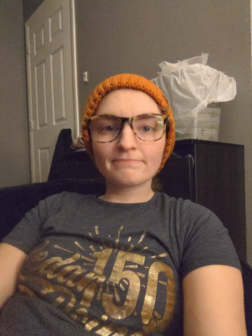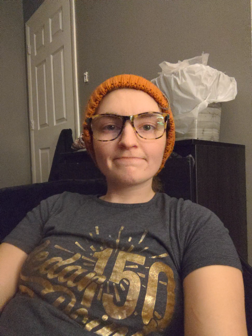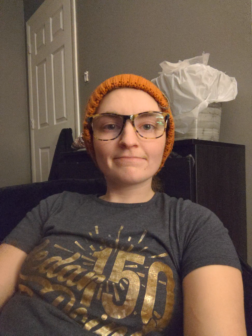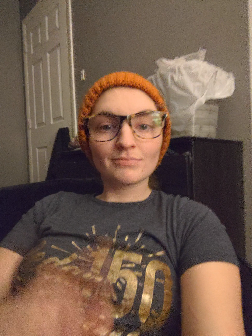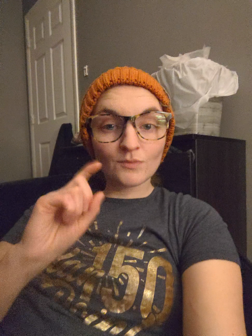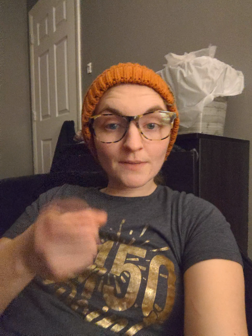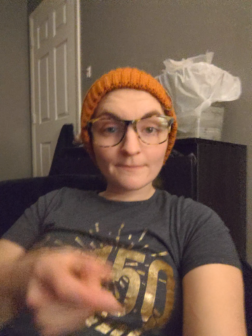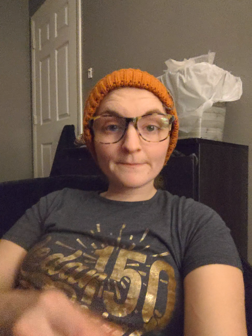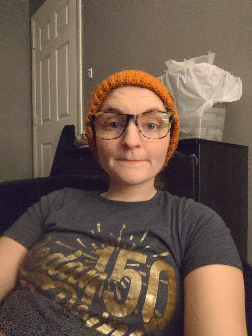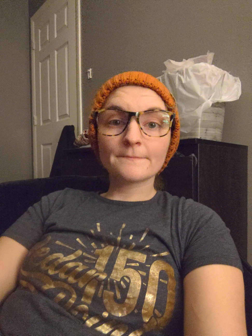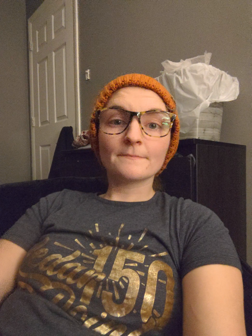gift